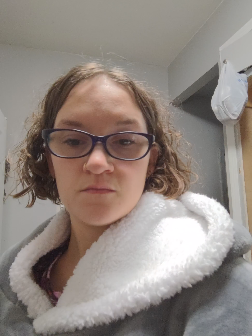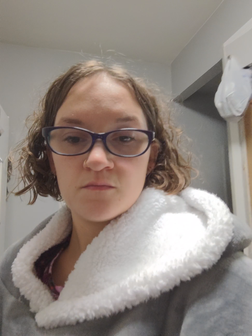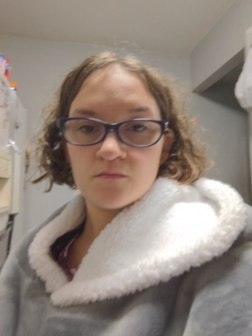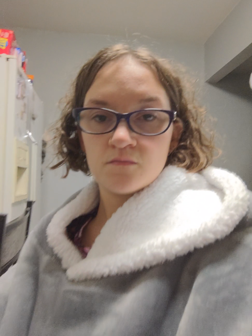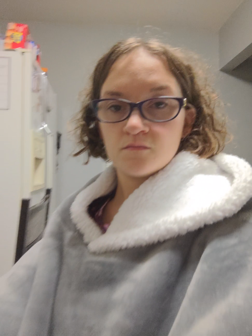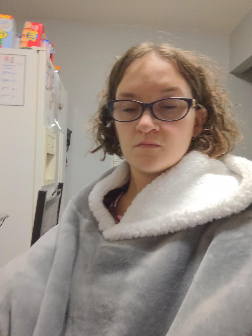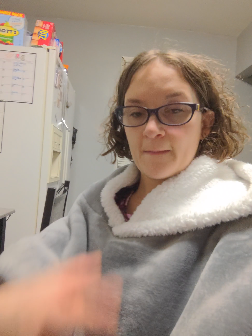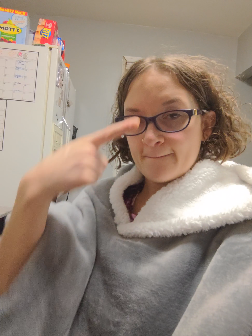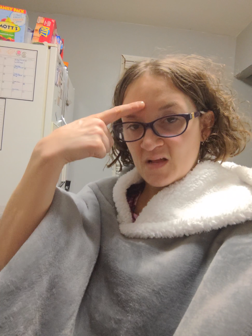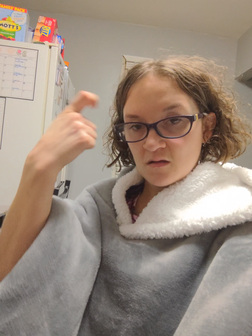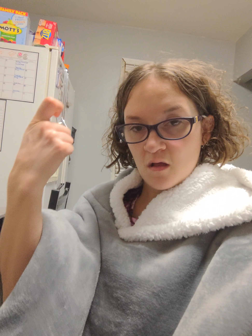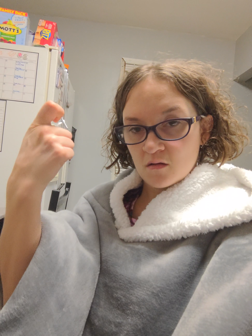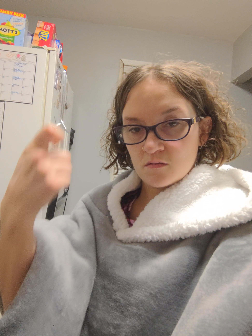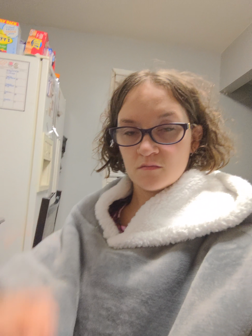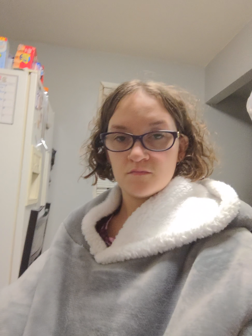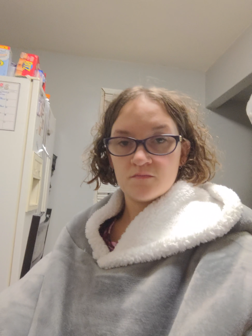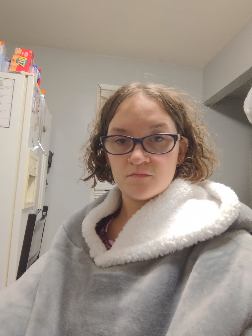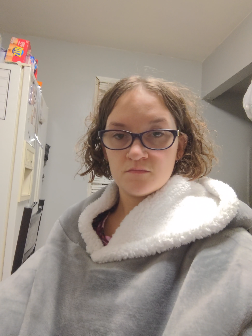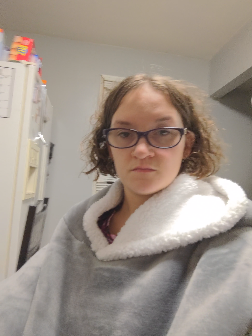because